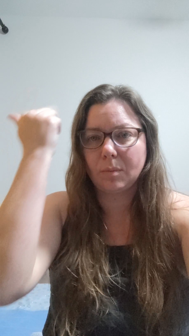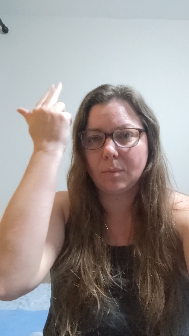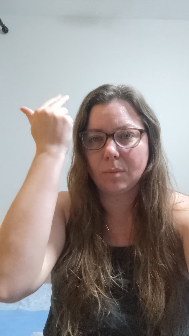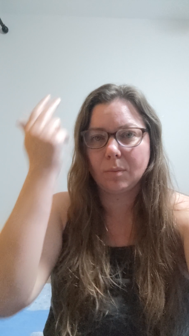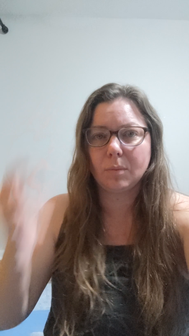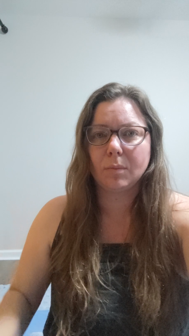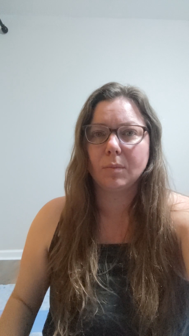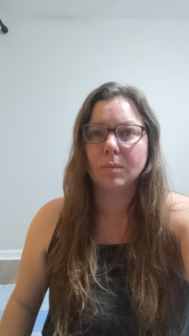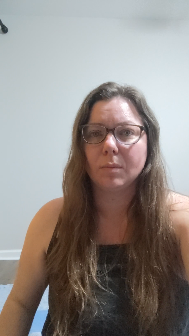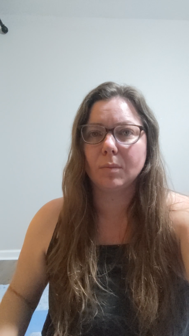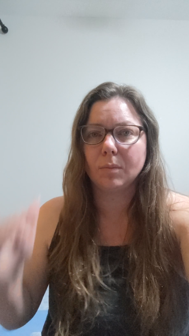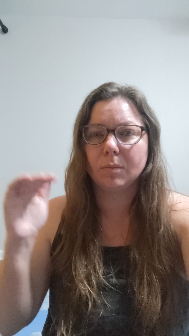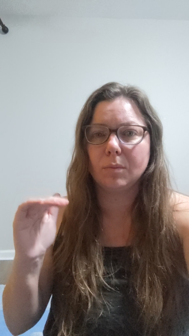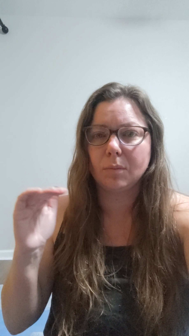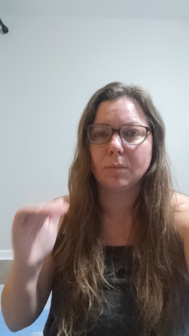little